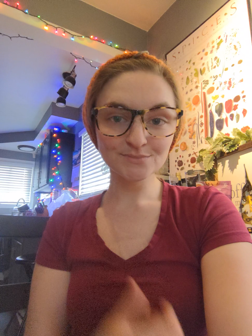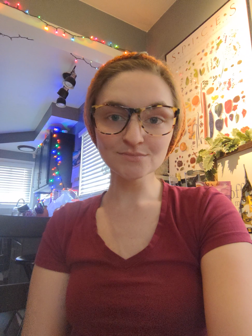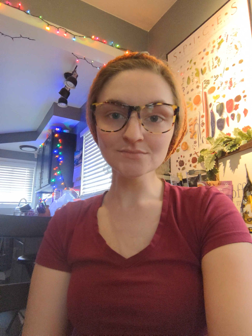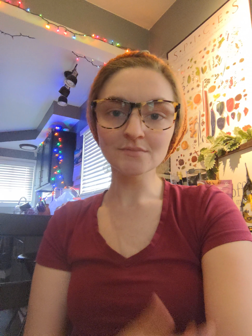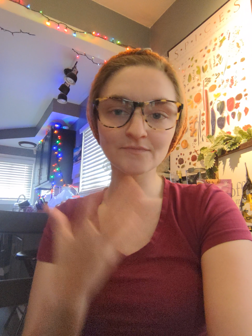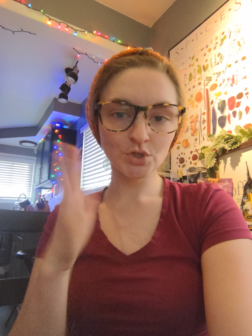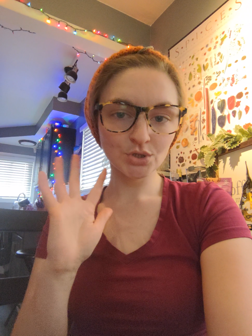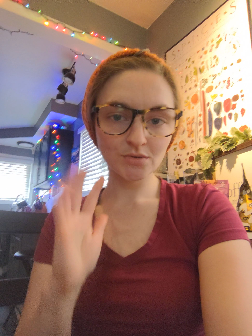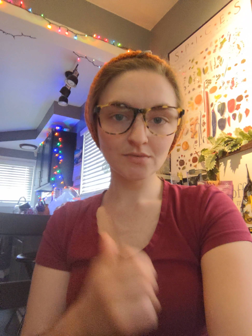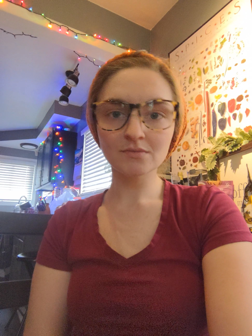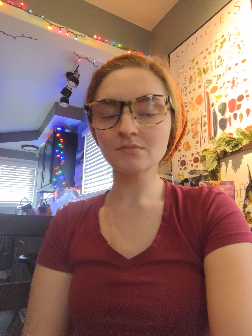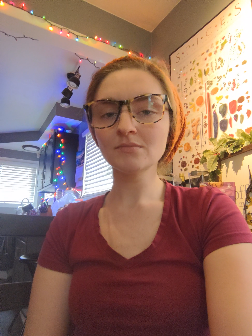finish